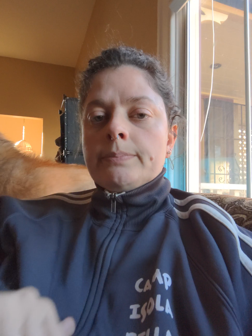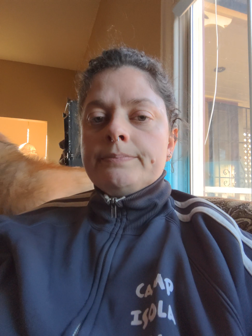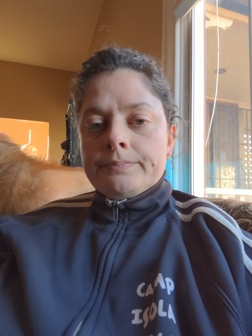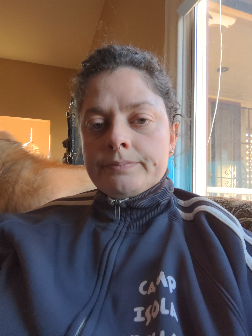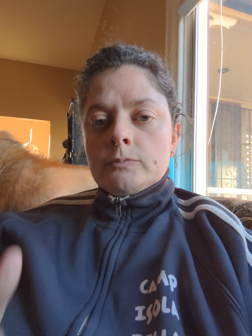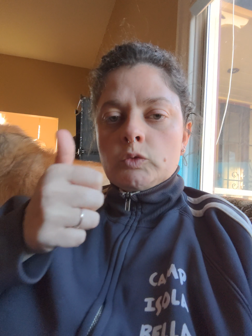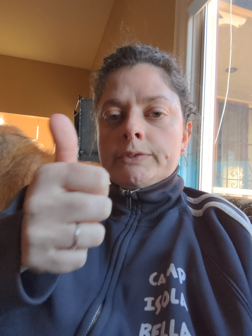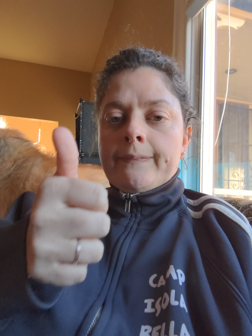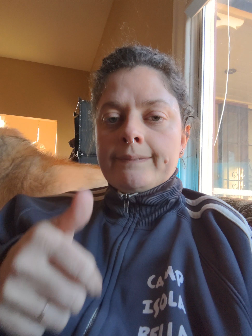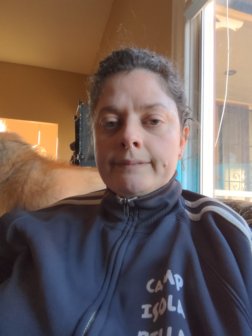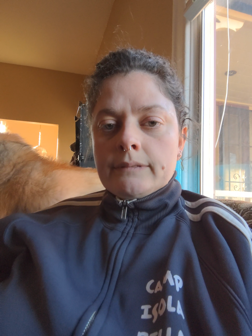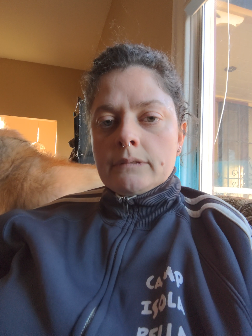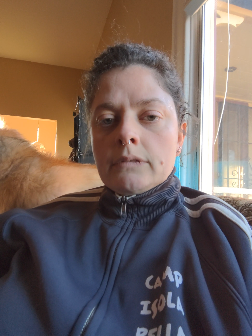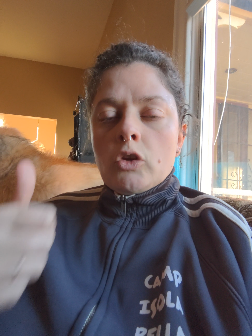yourself